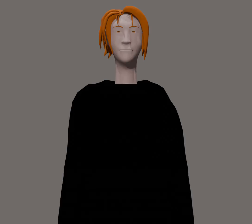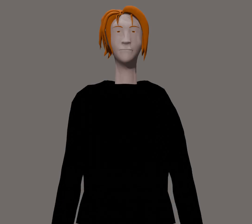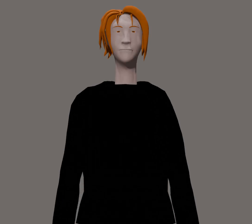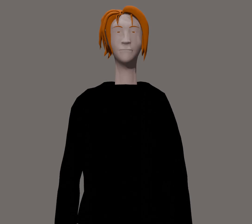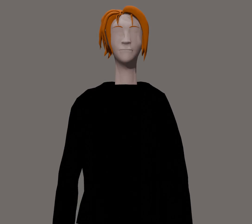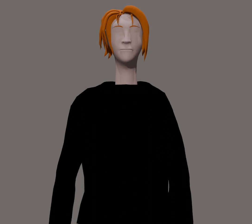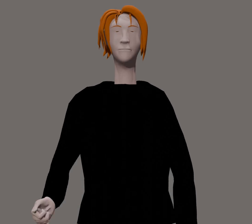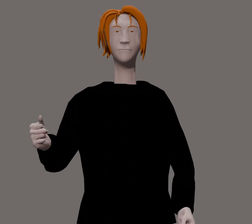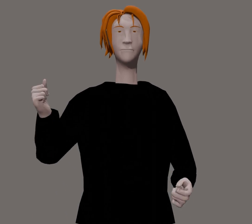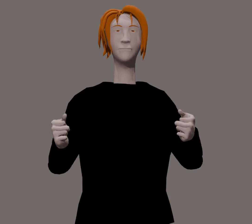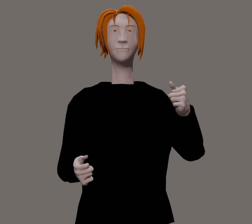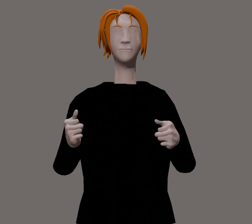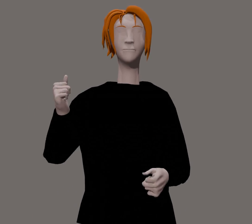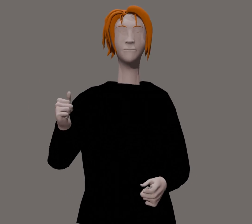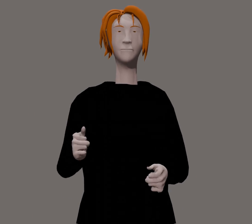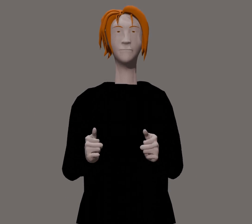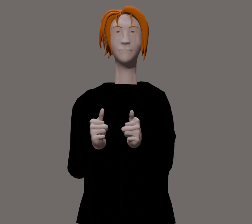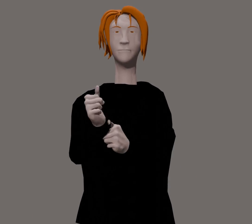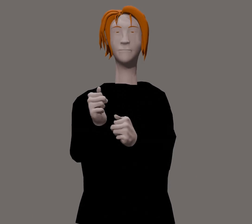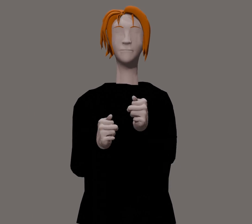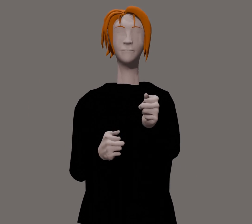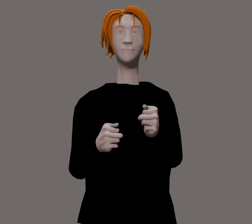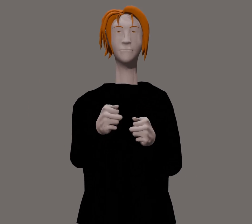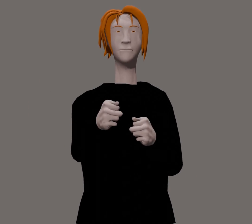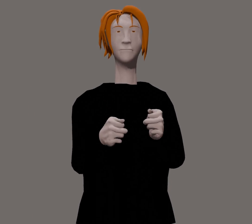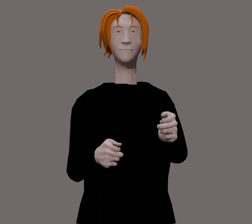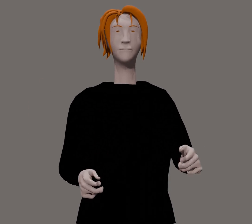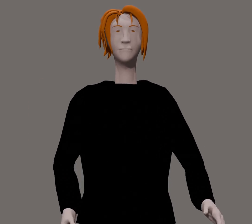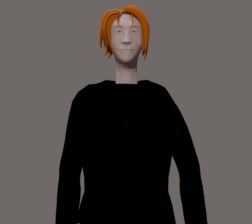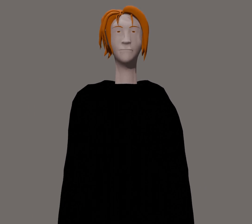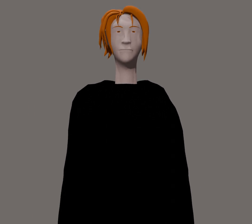Car Racing